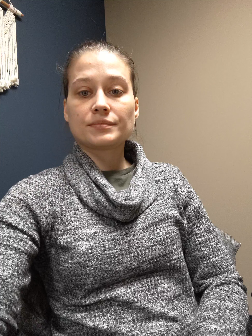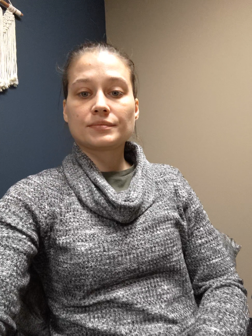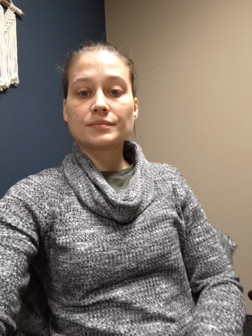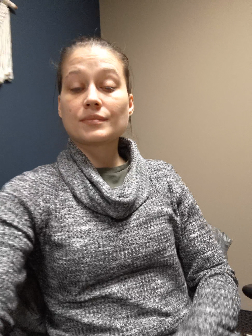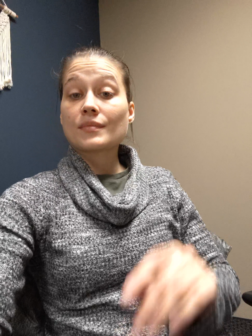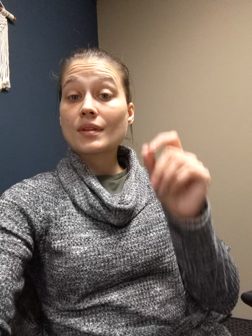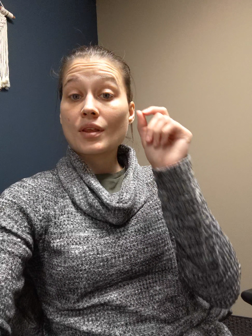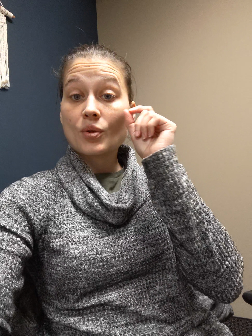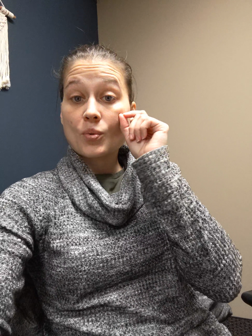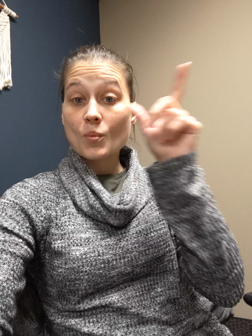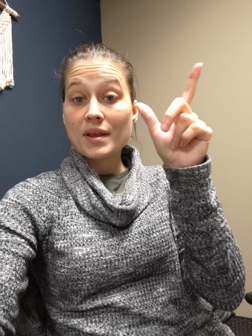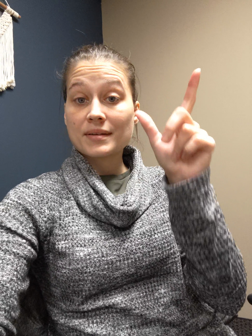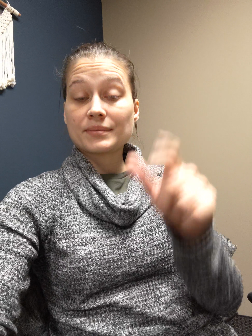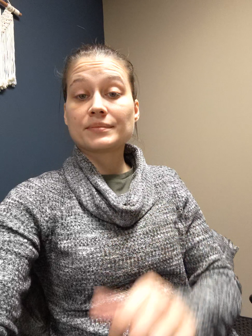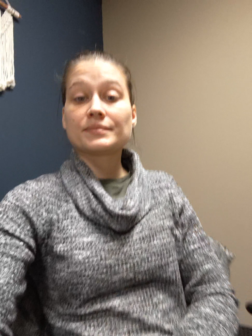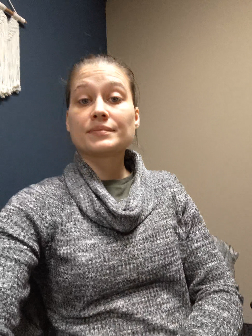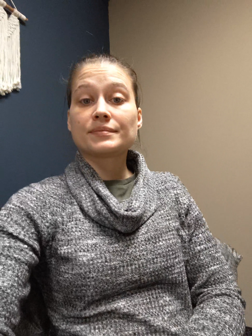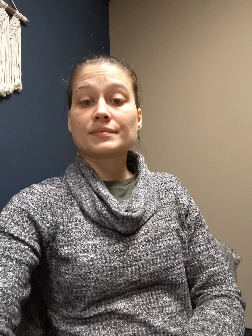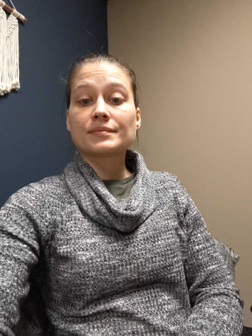wake